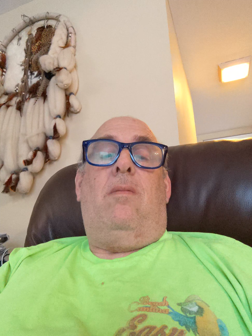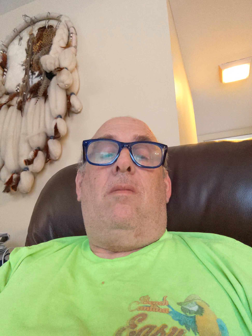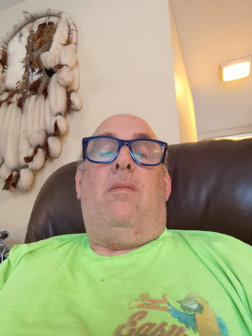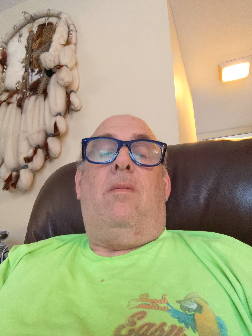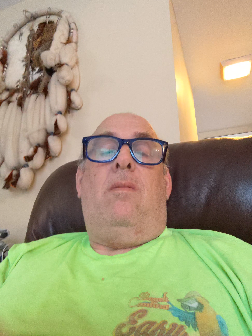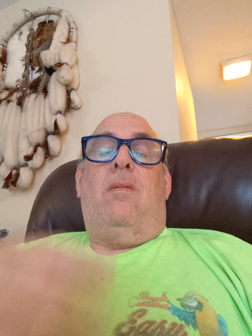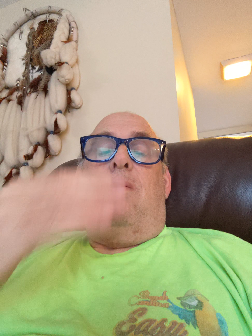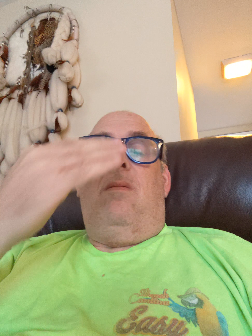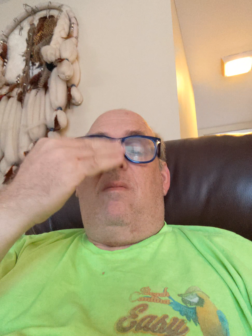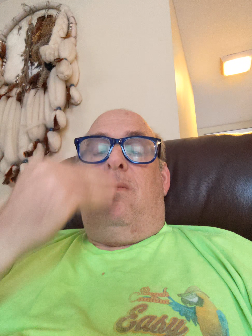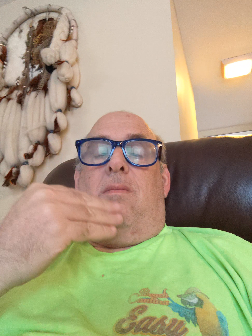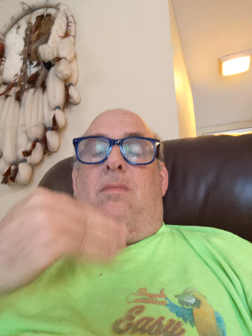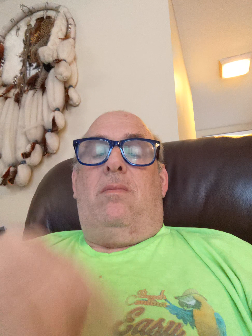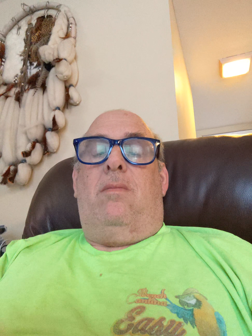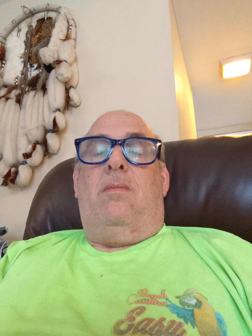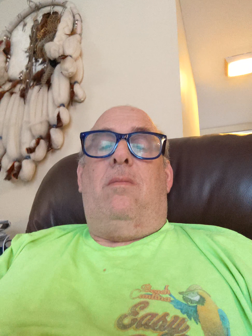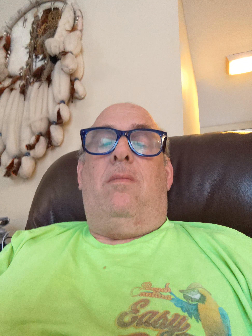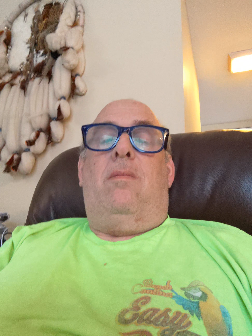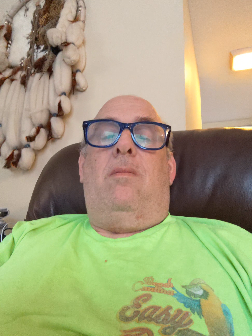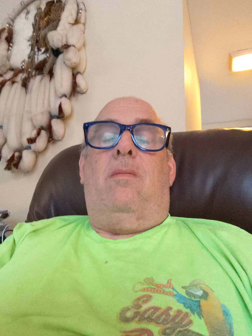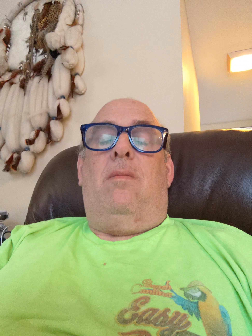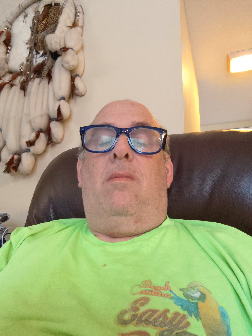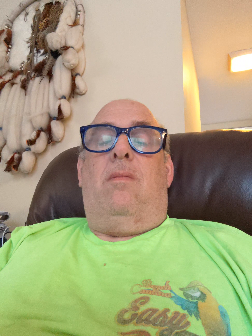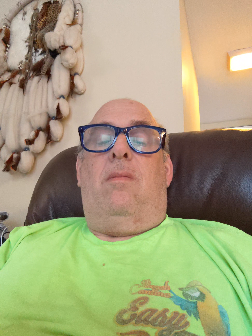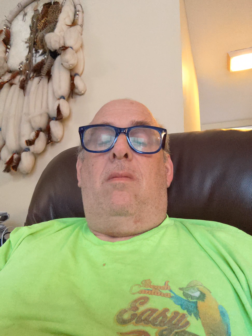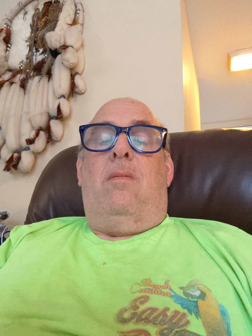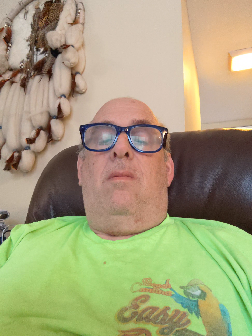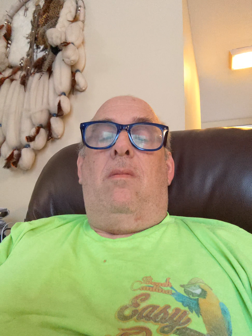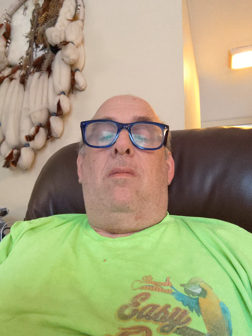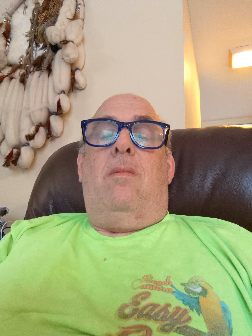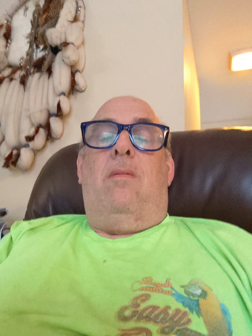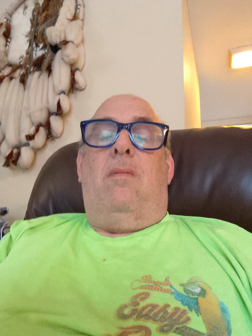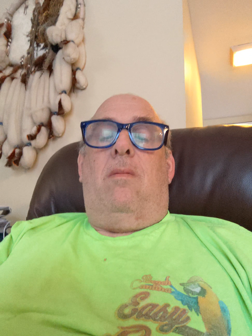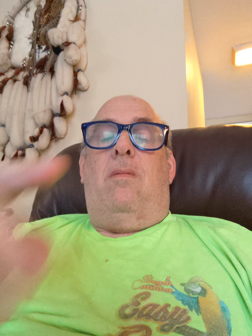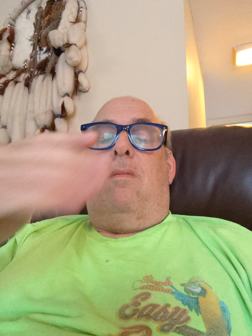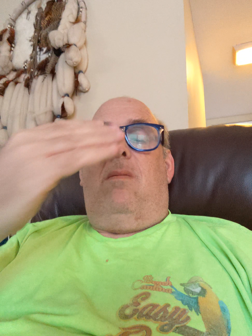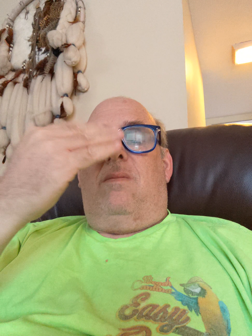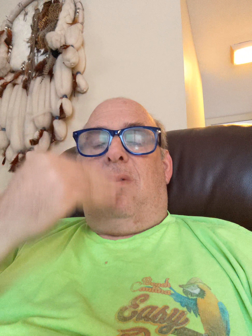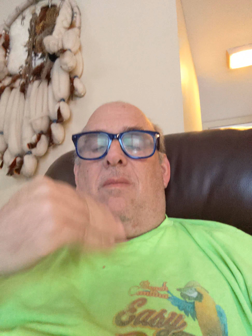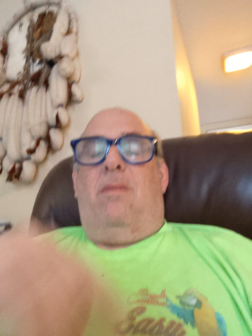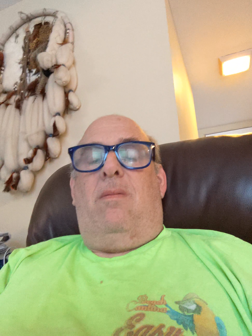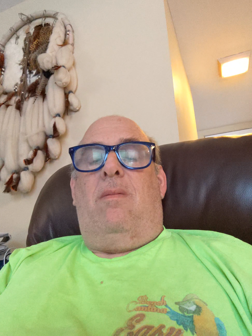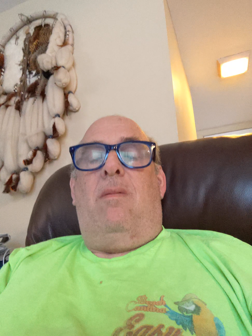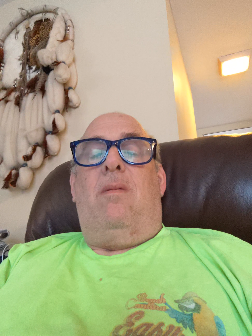sleep